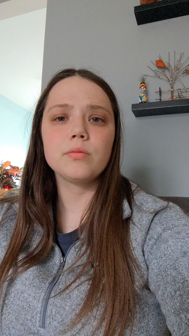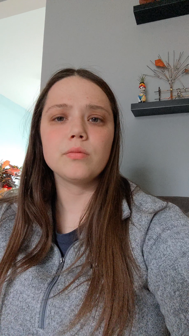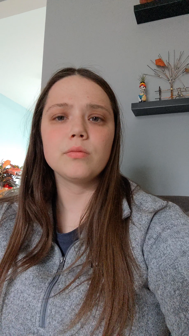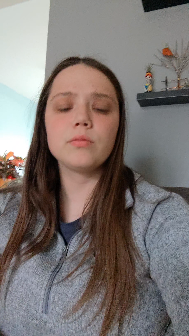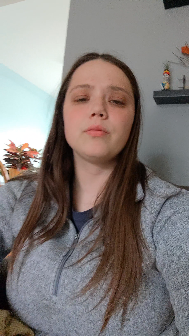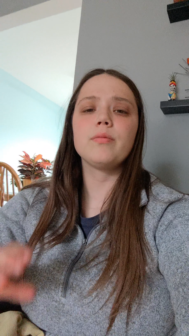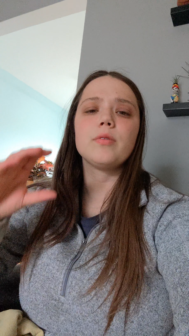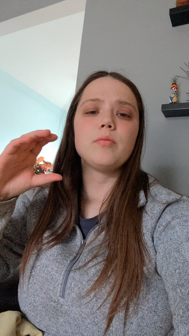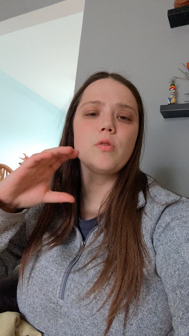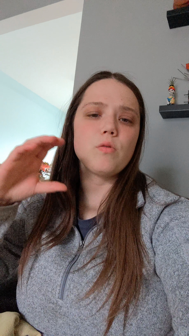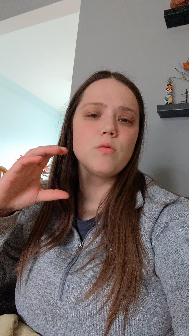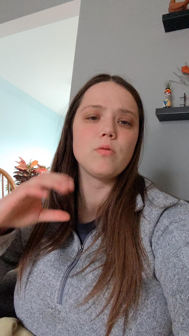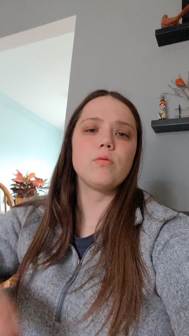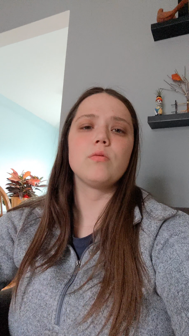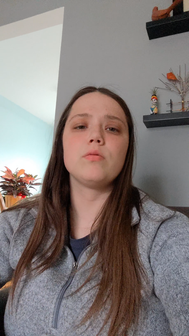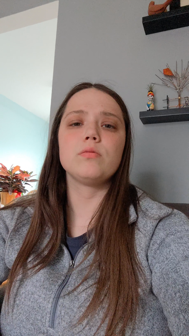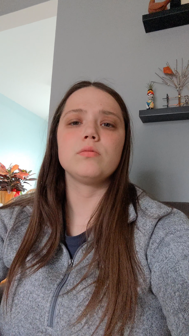ball